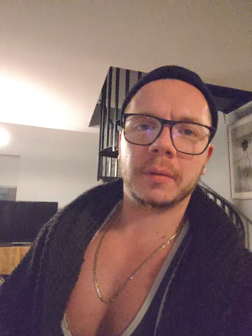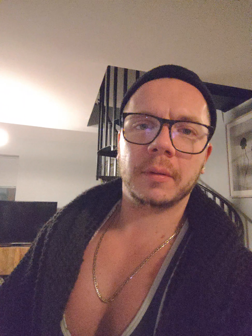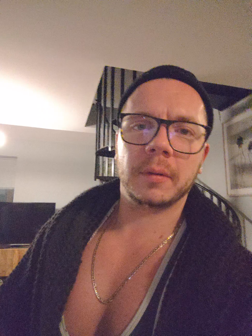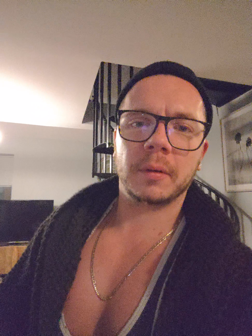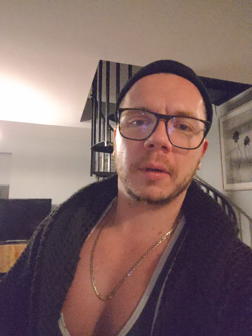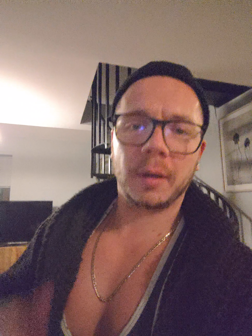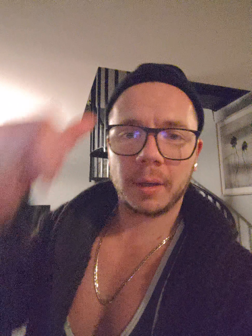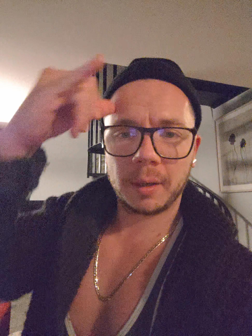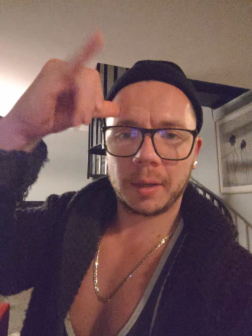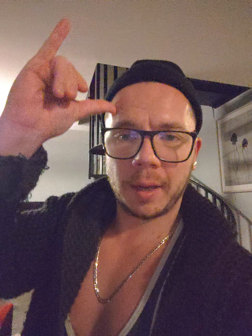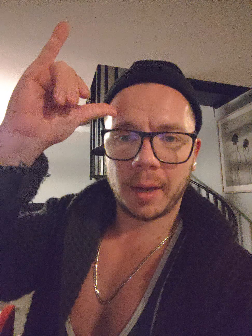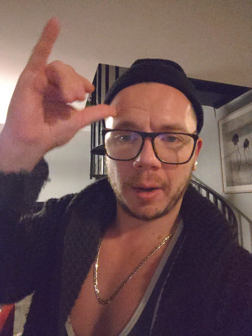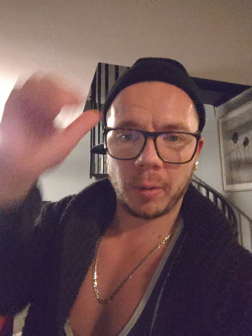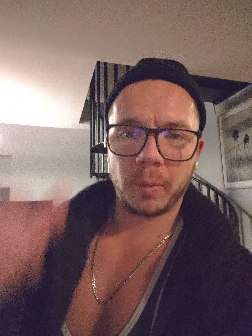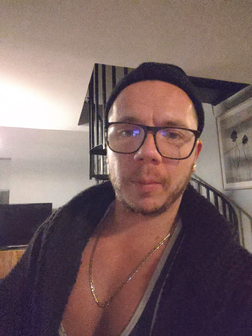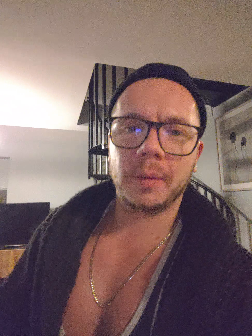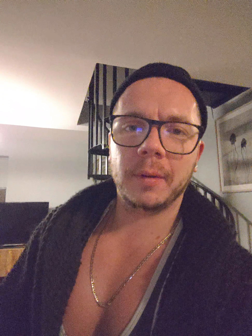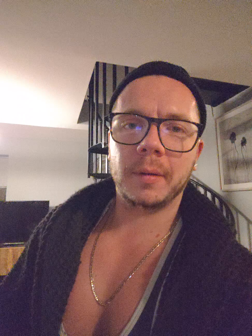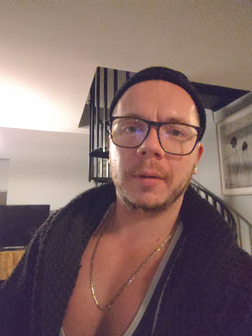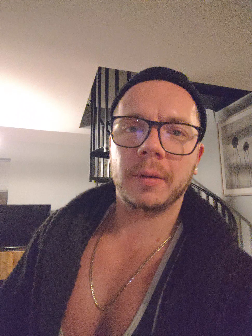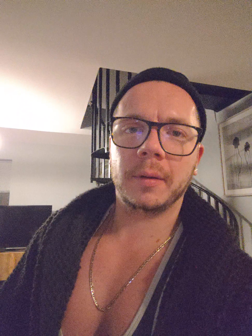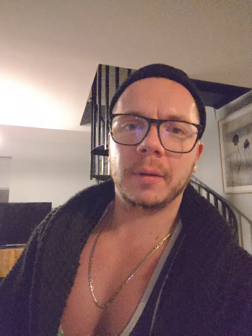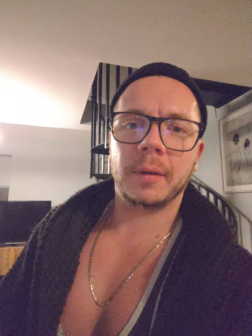cow